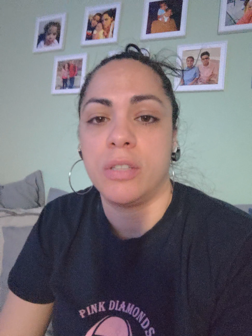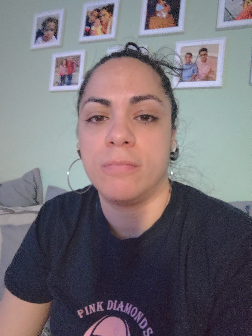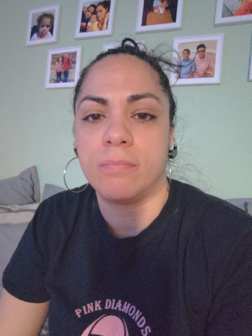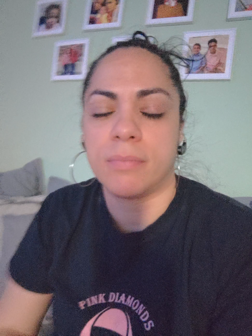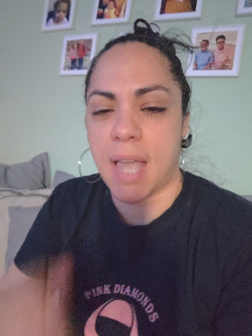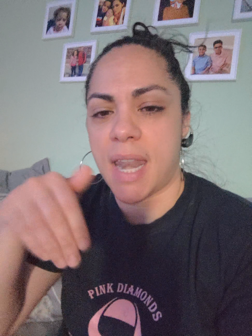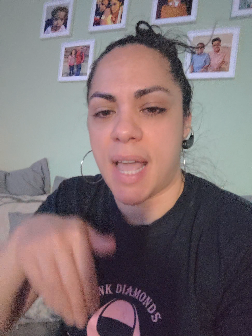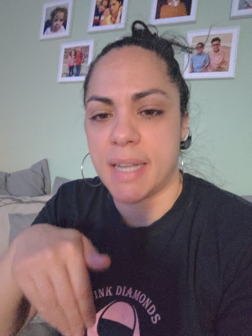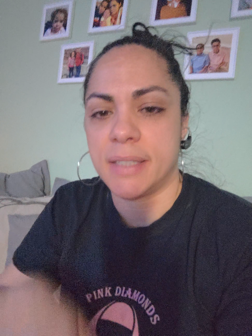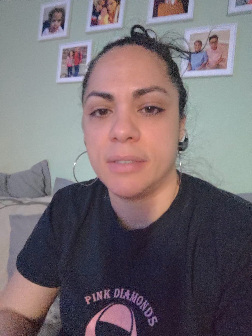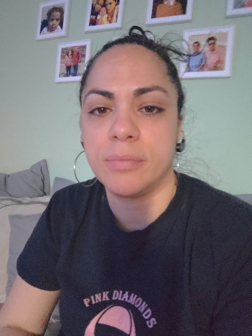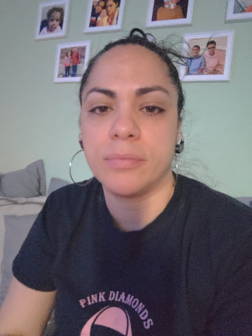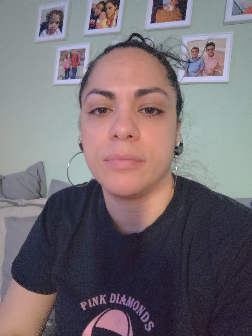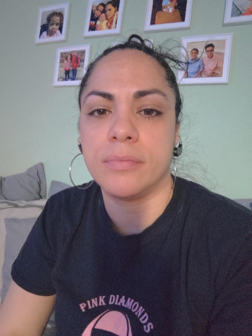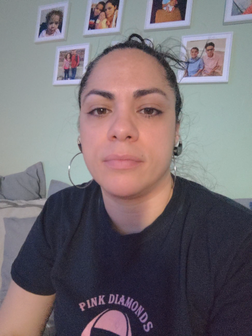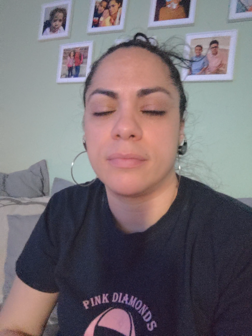night